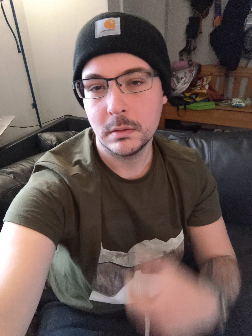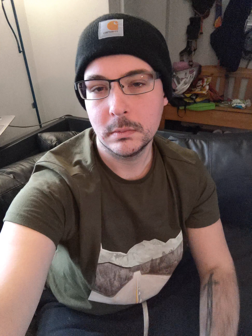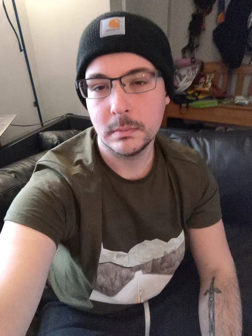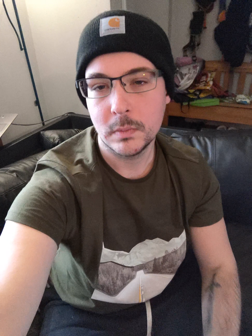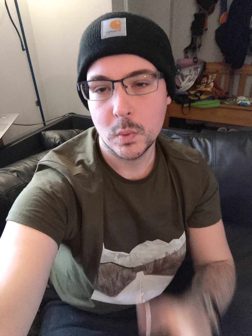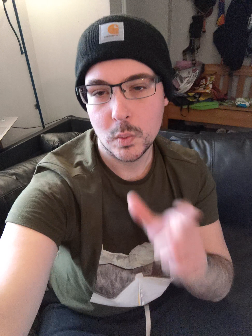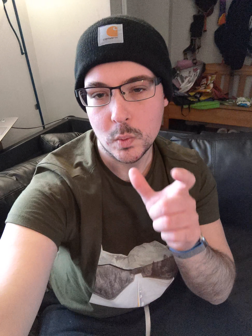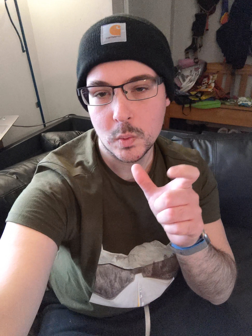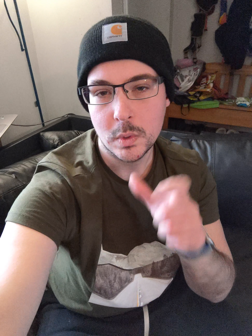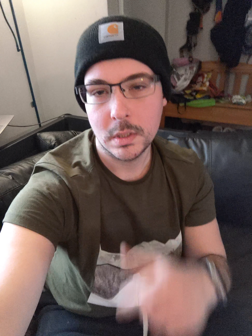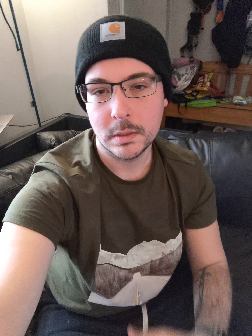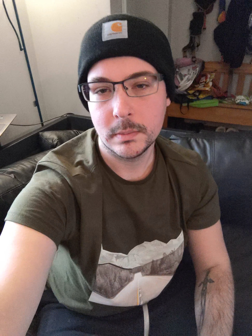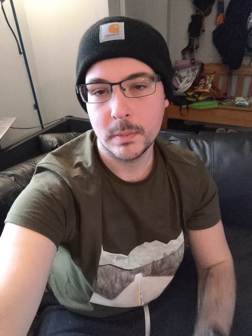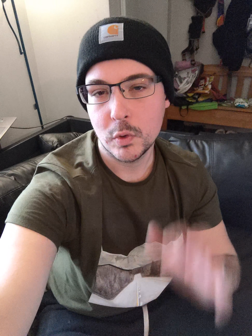who